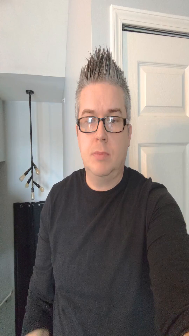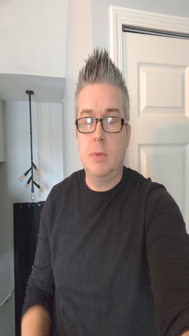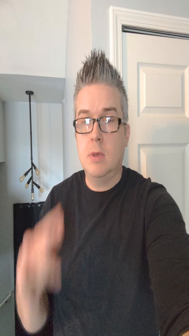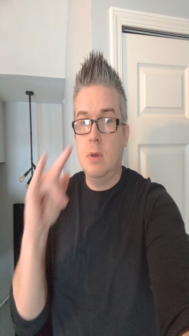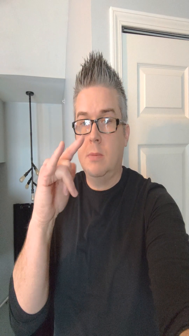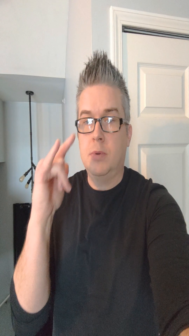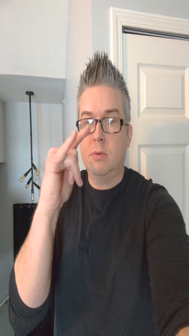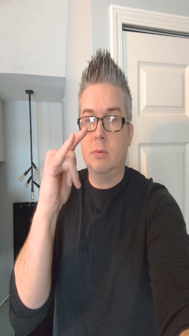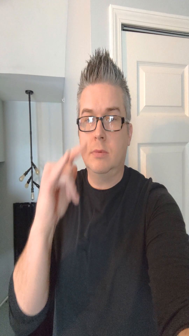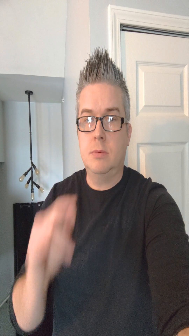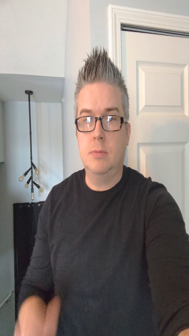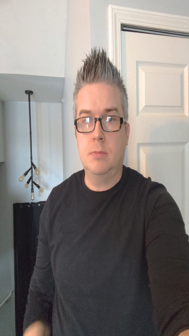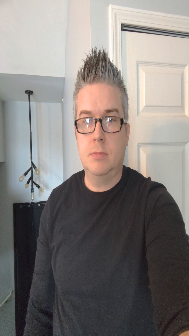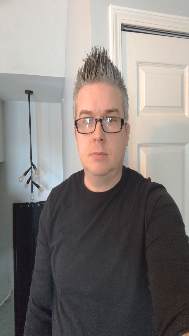airplane